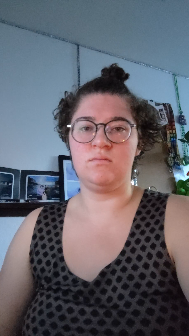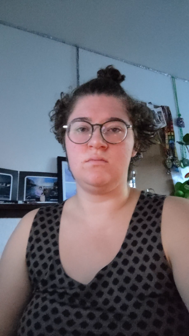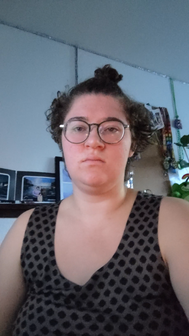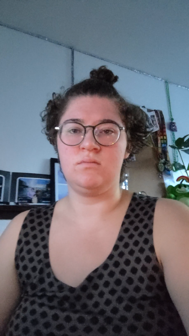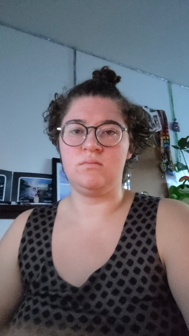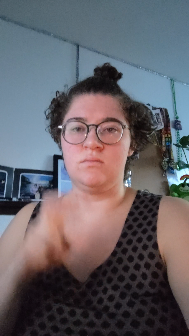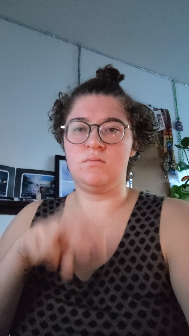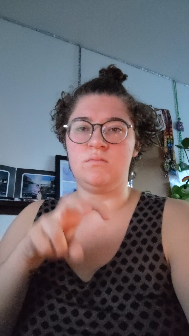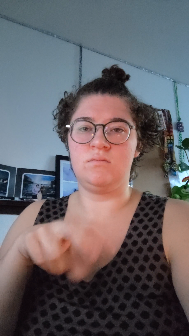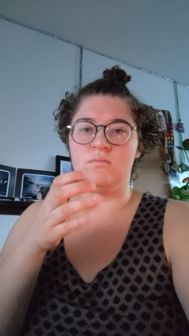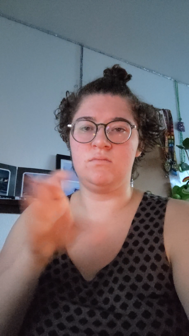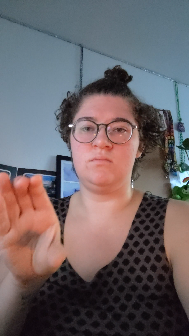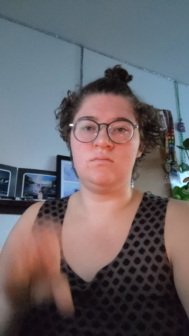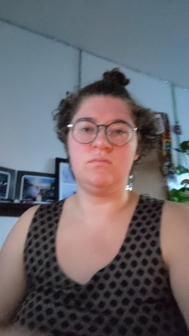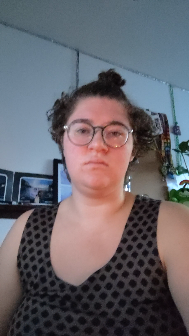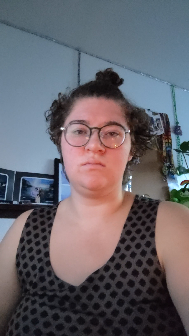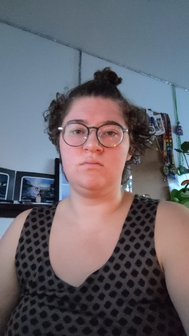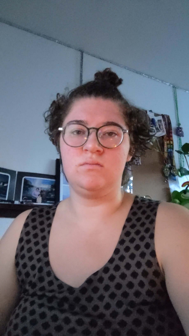potato chip